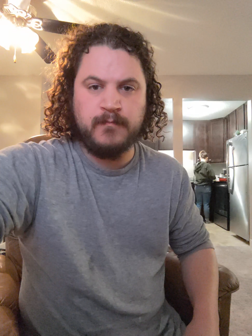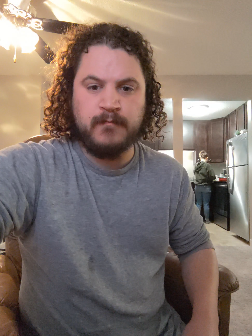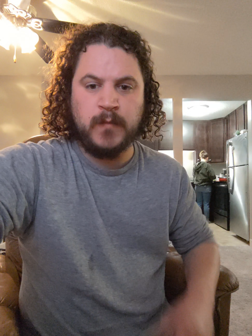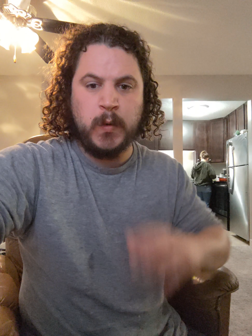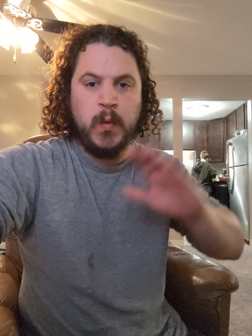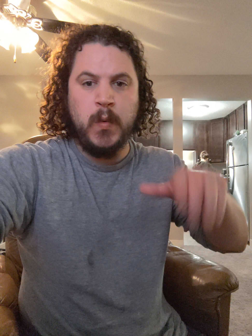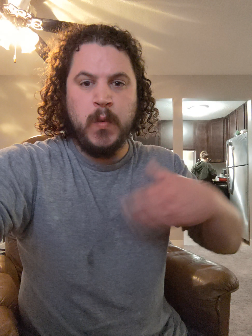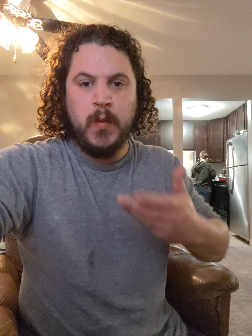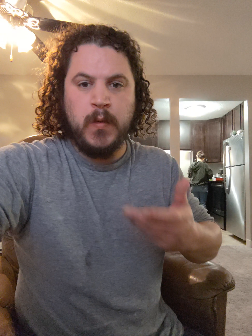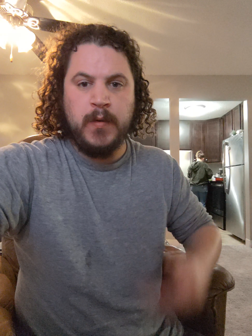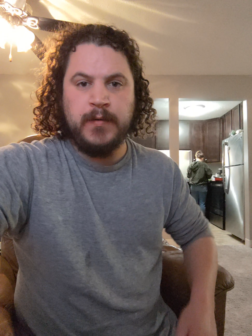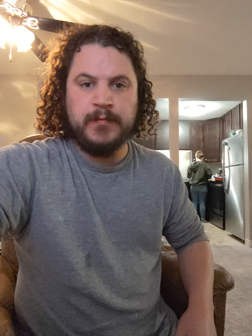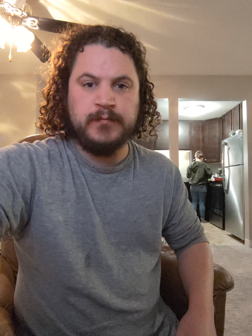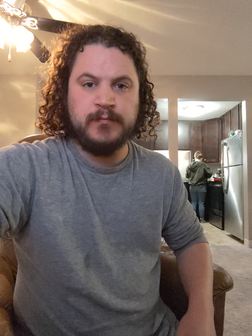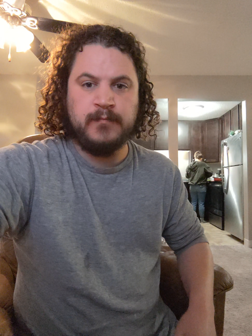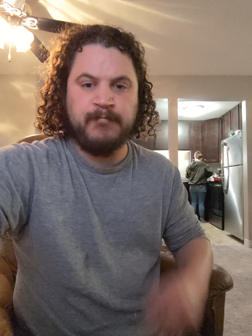all